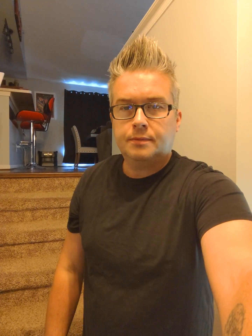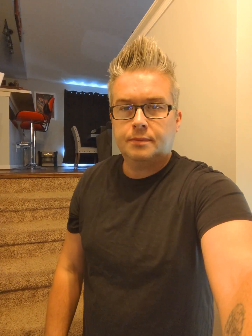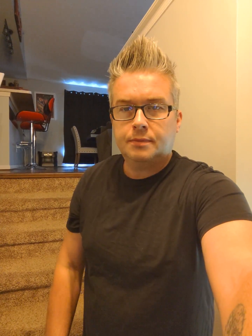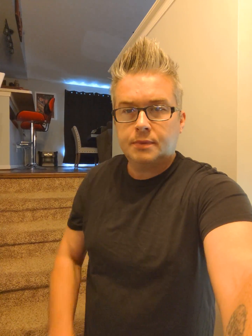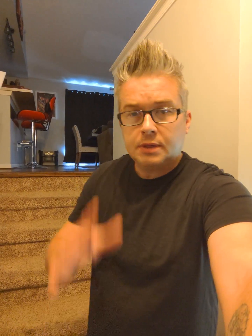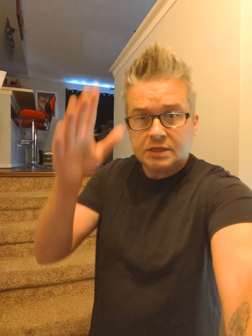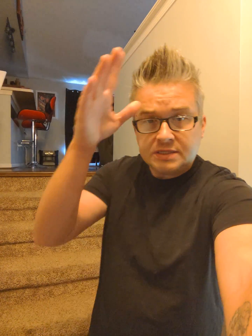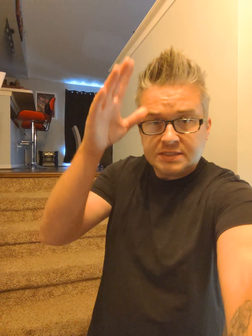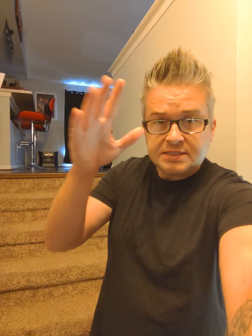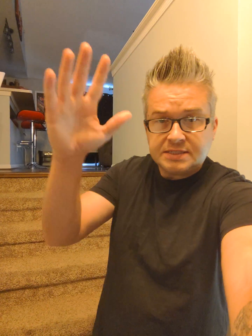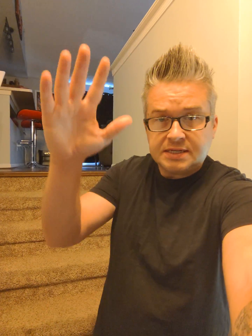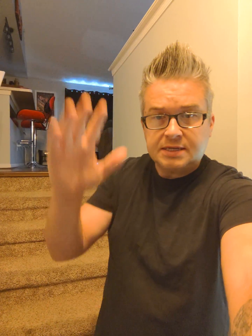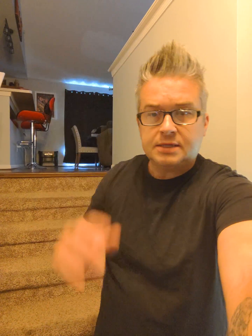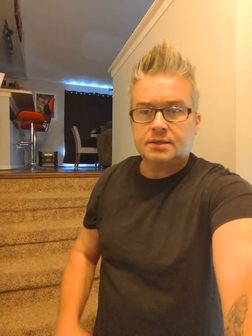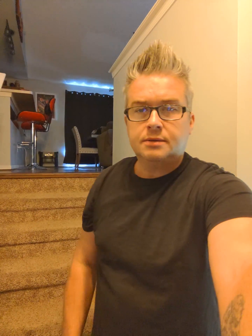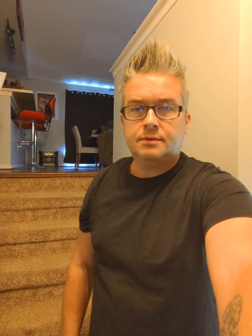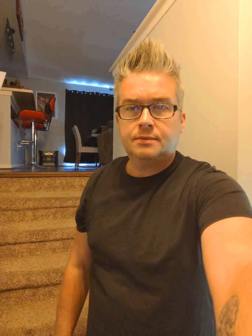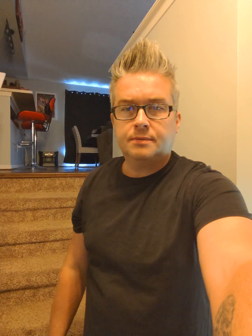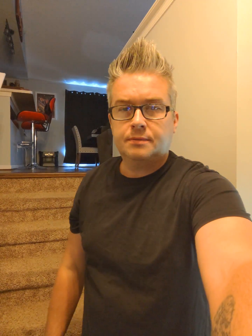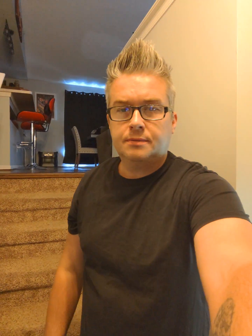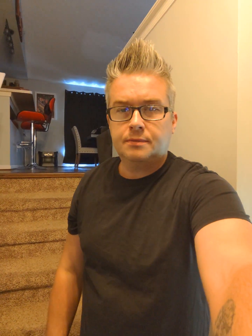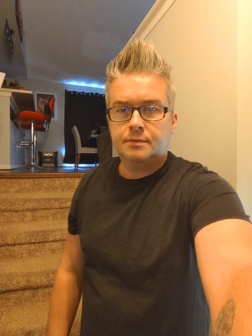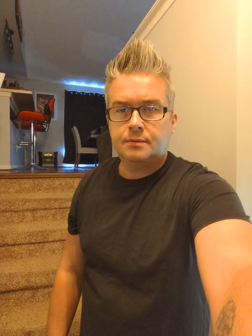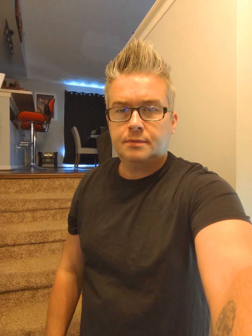moose